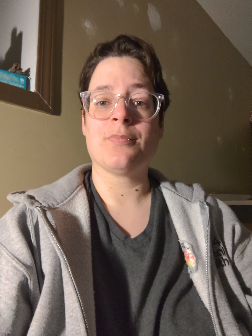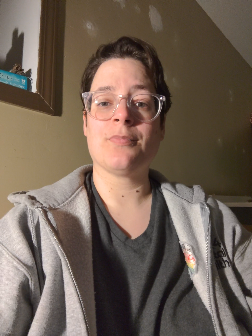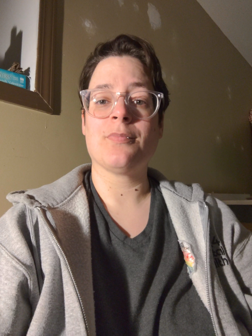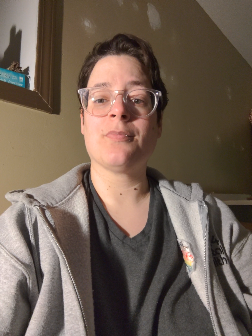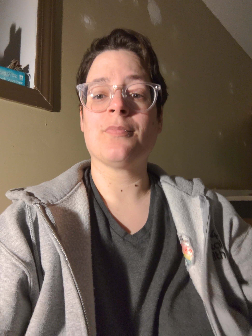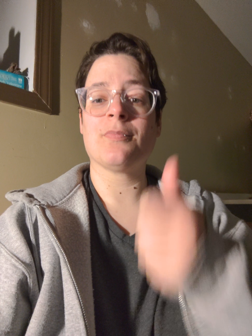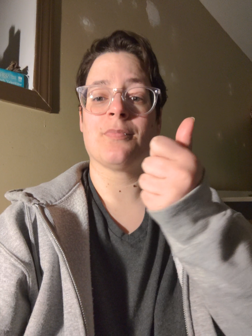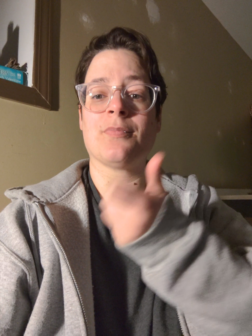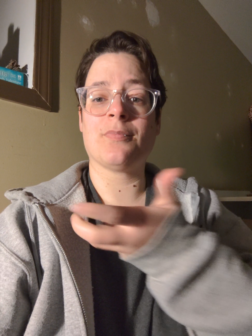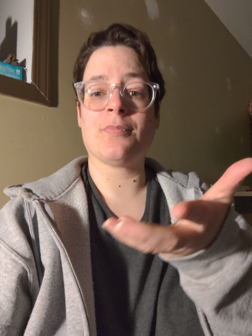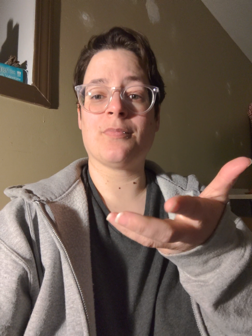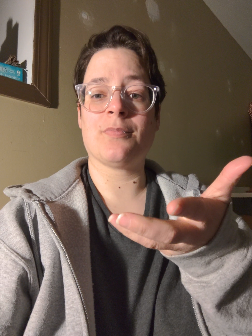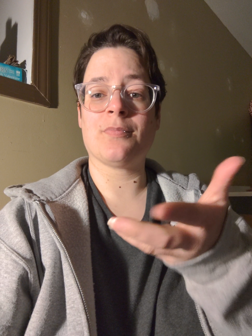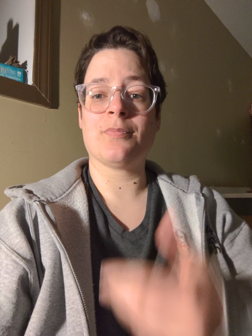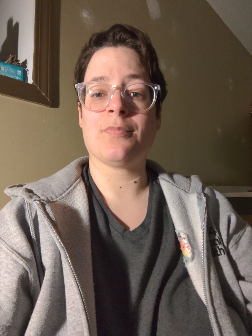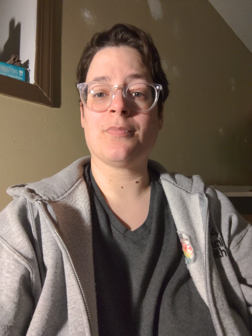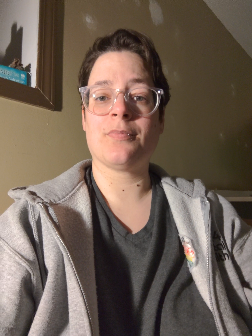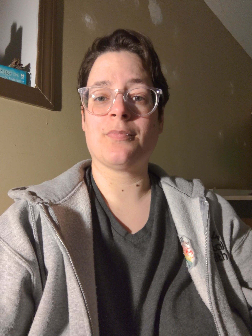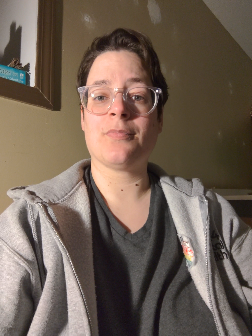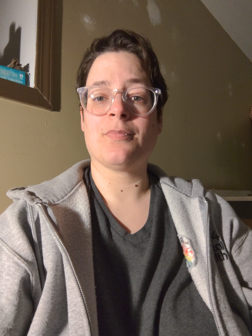every